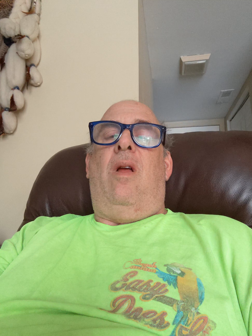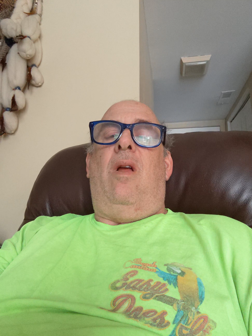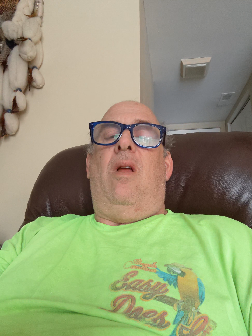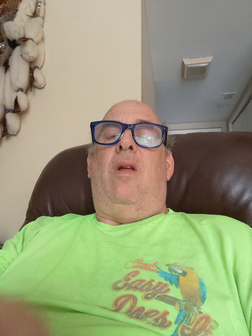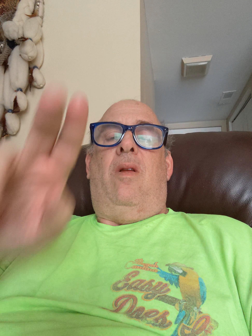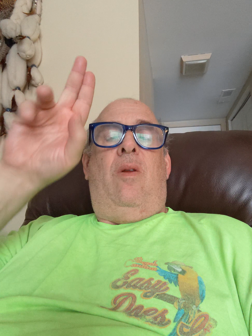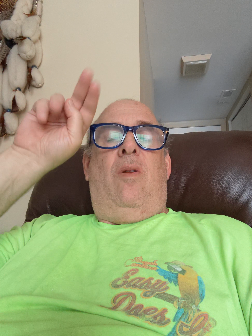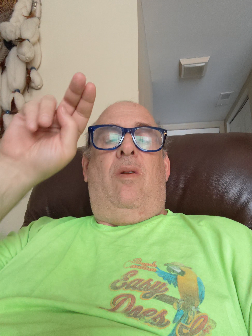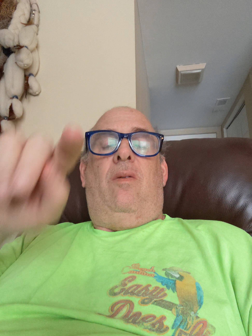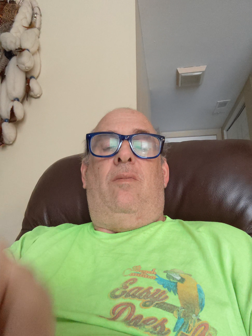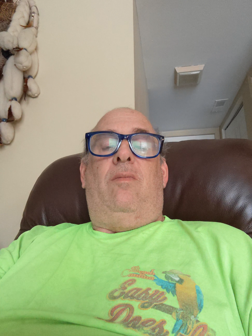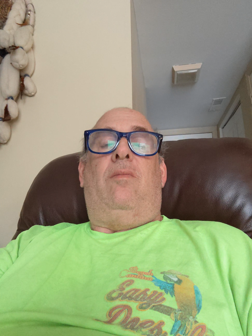horse